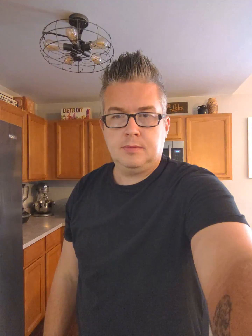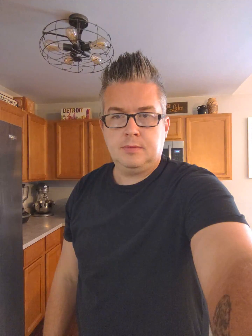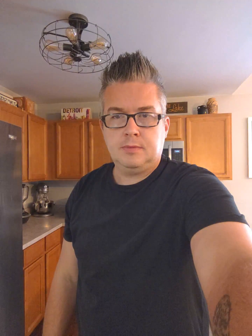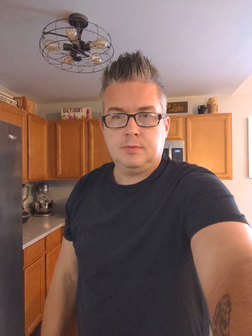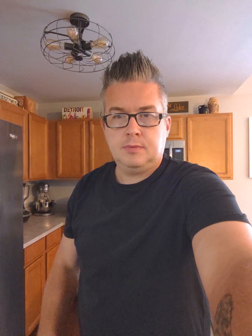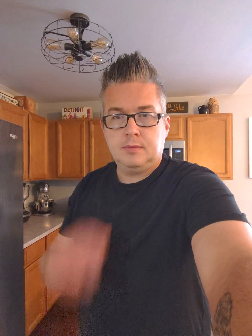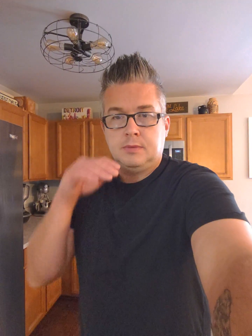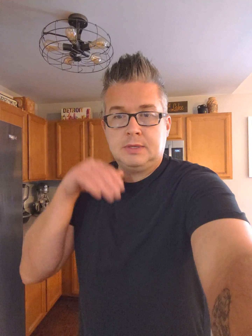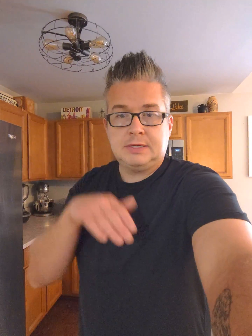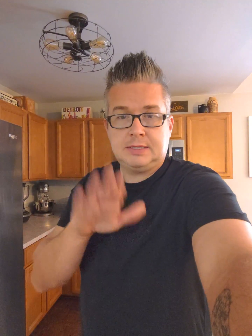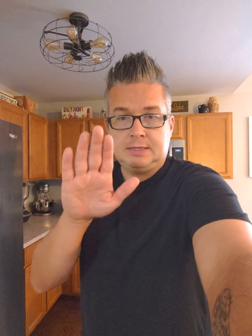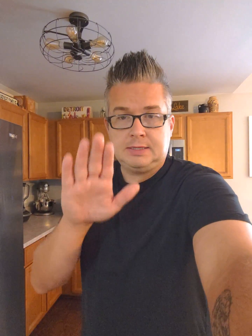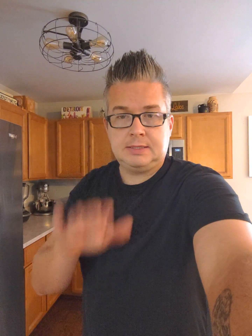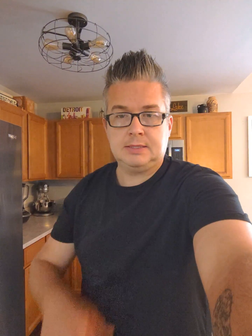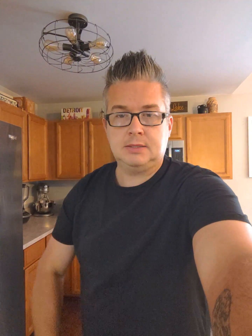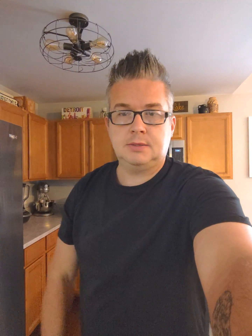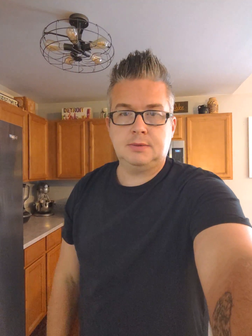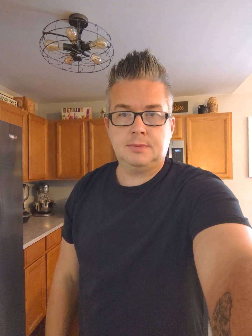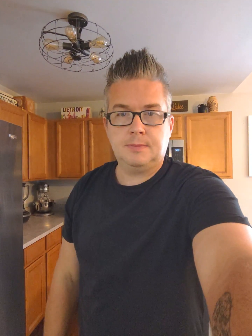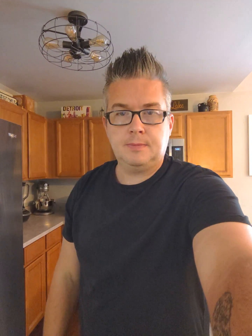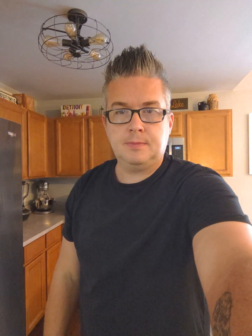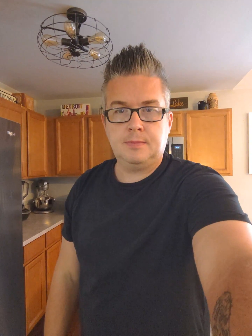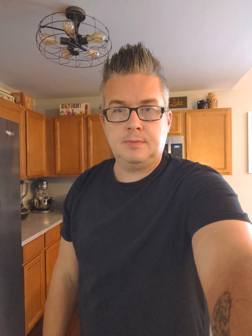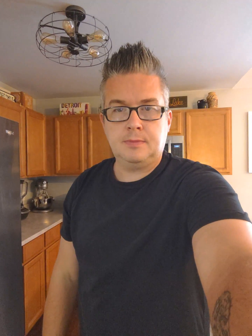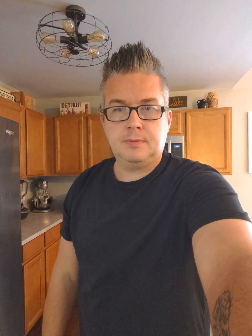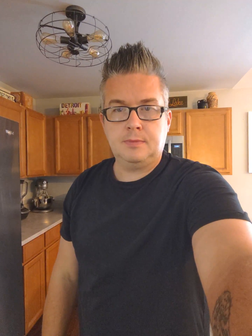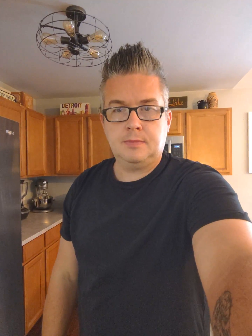enter